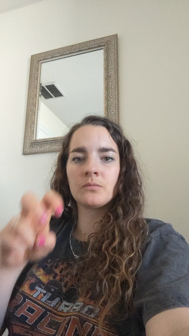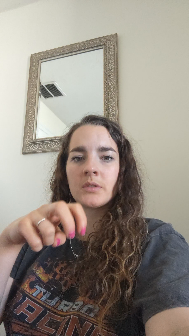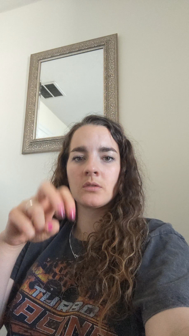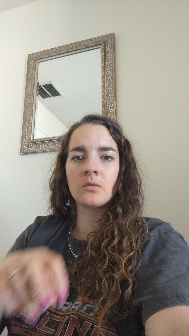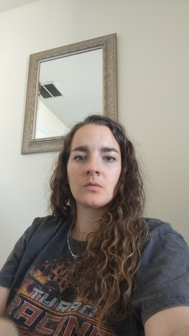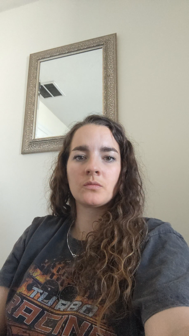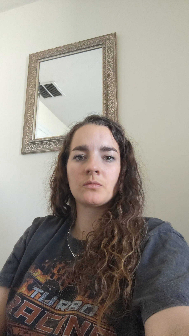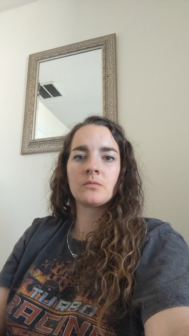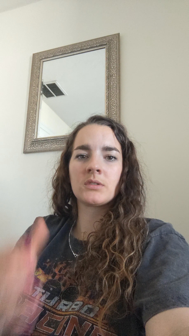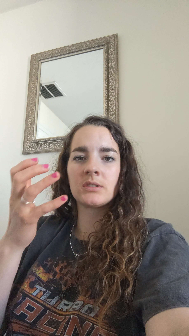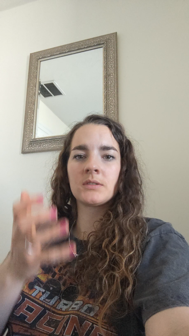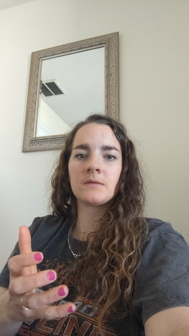heavy